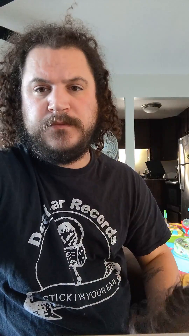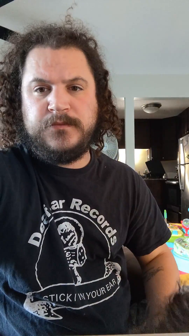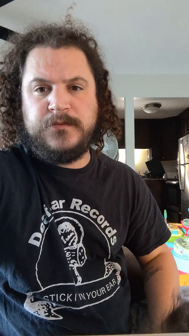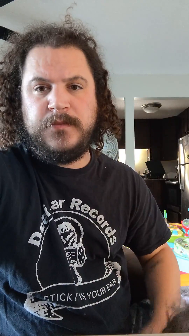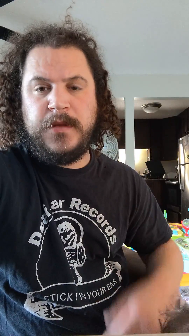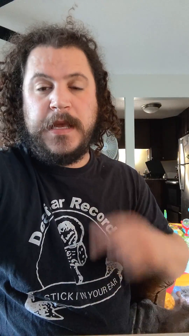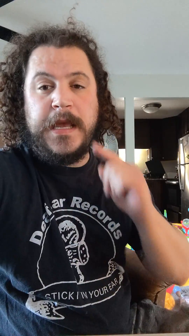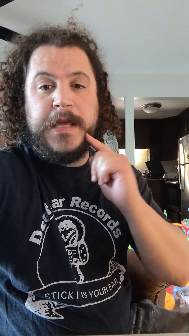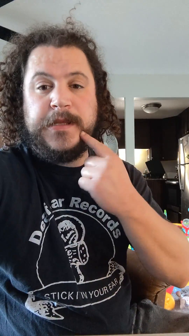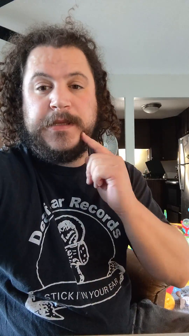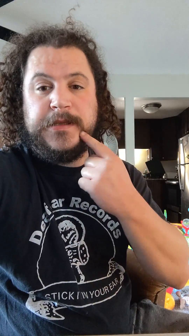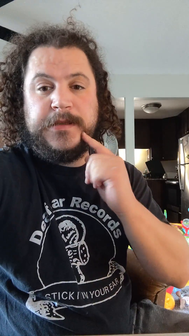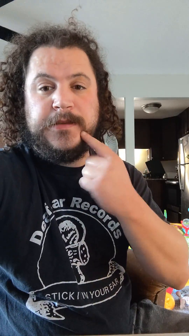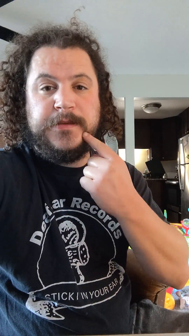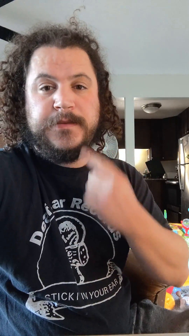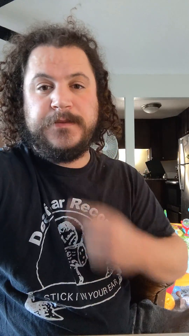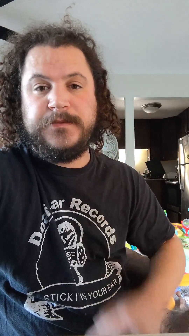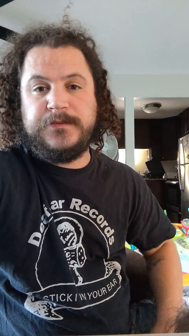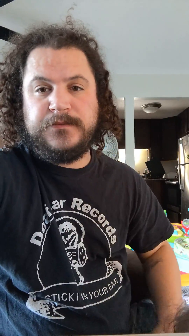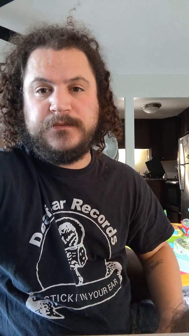candy